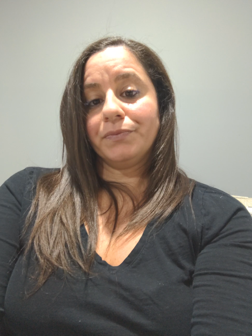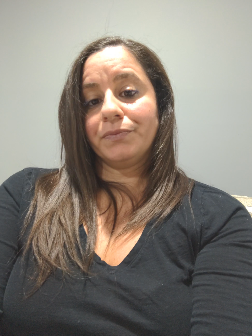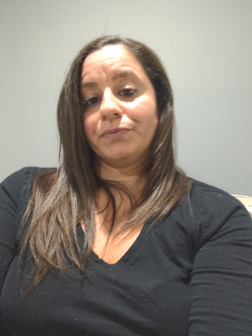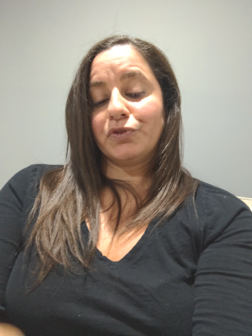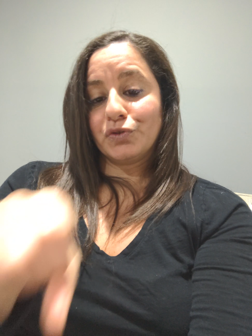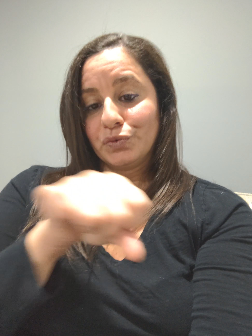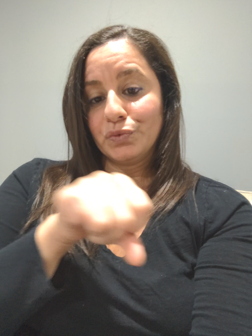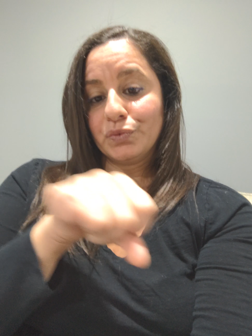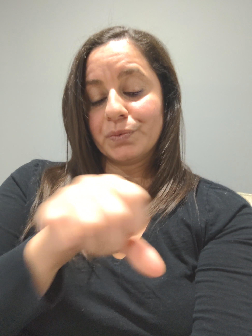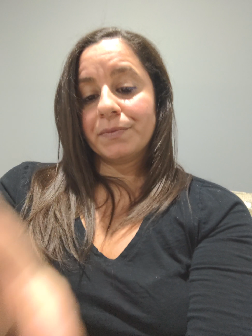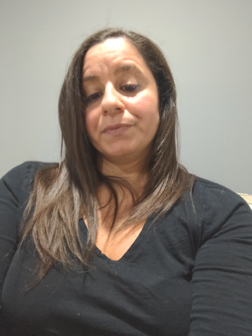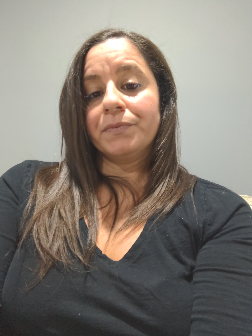shoe